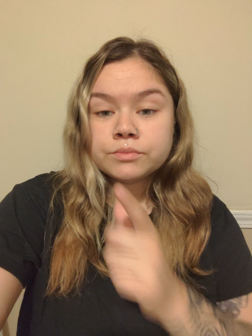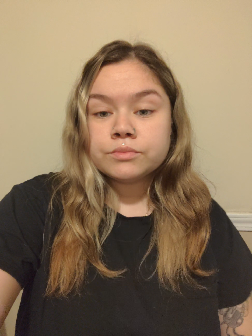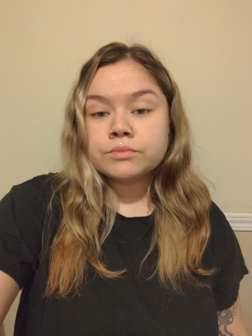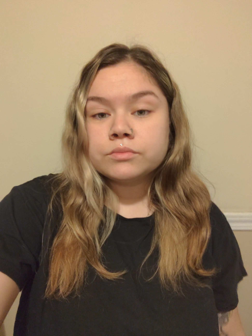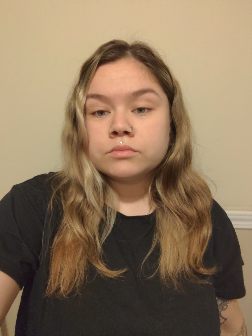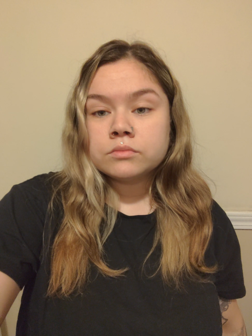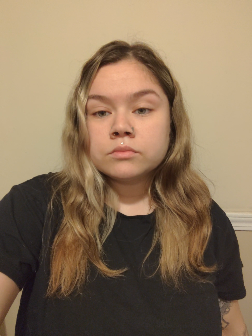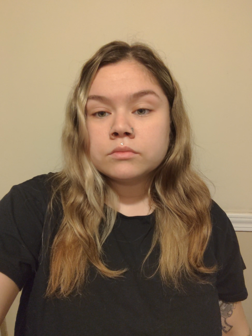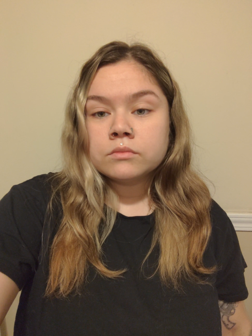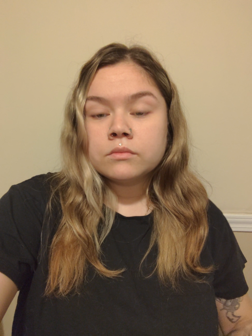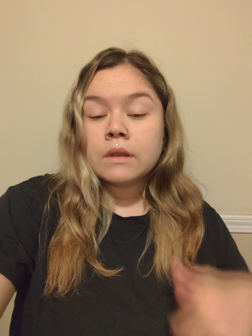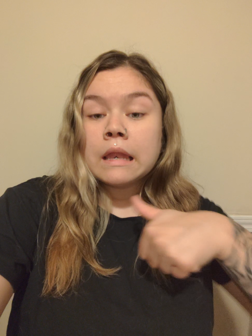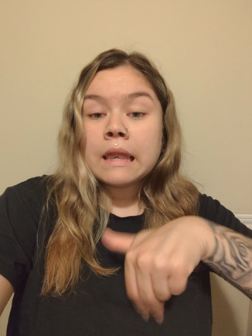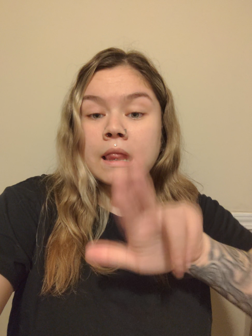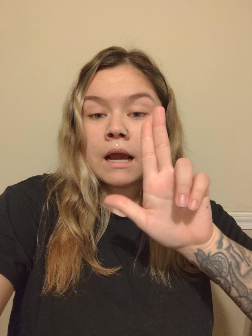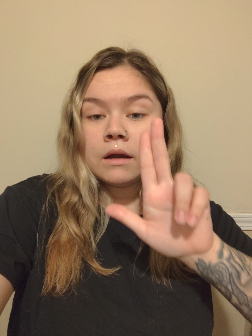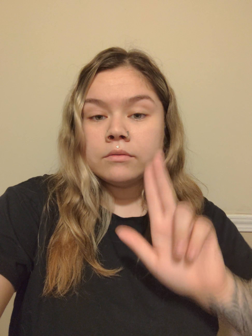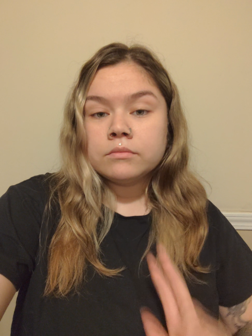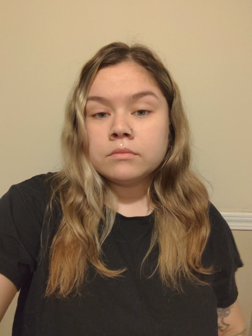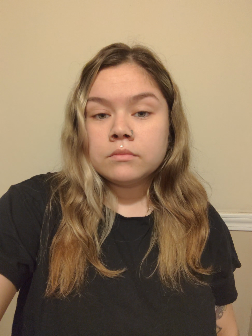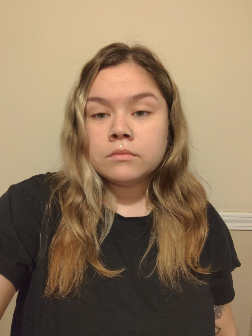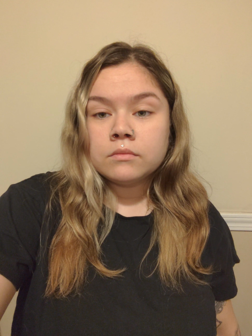lick